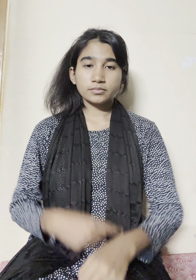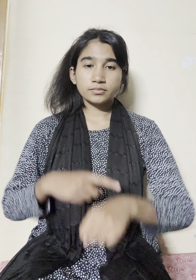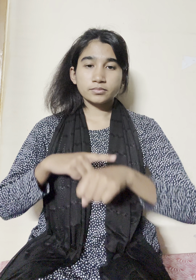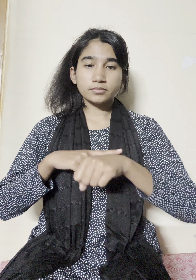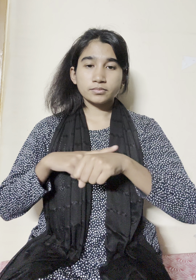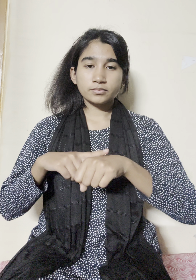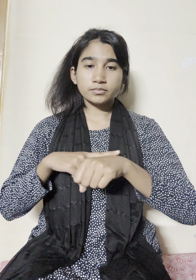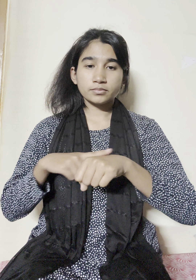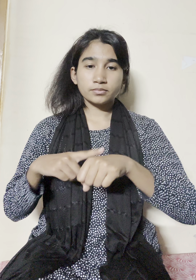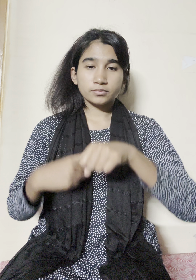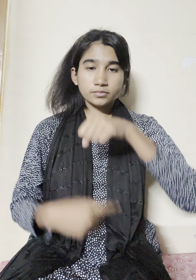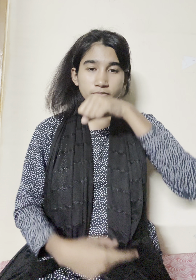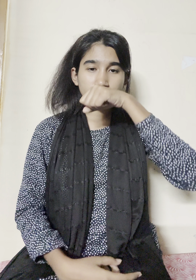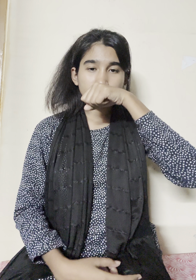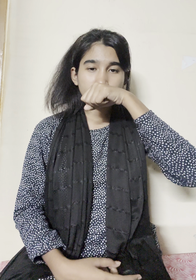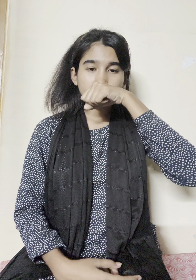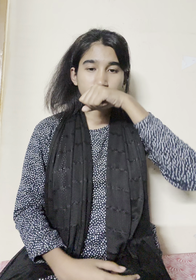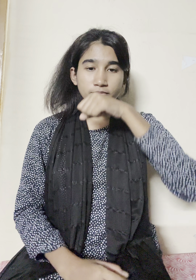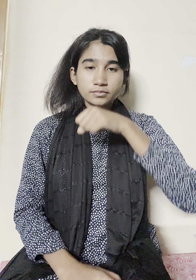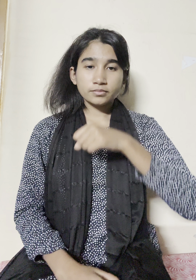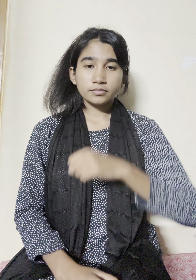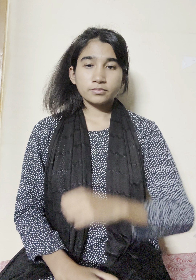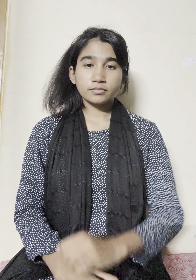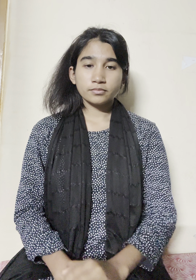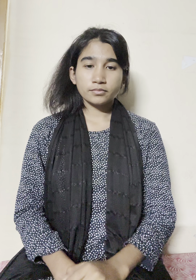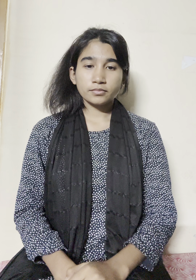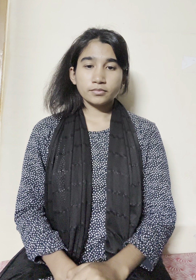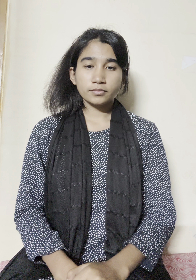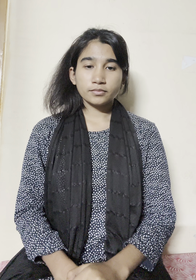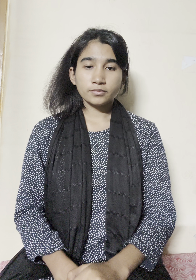ঘি